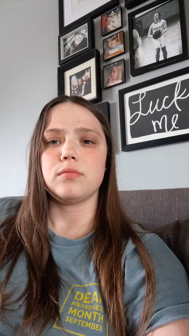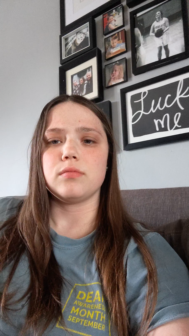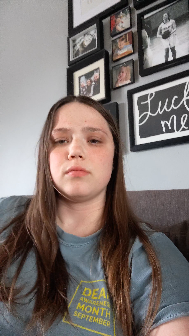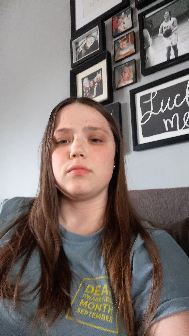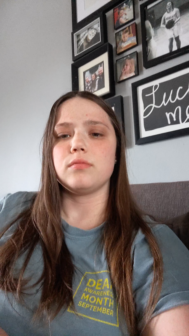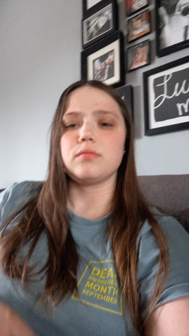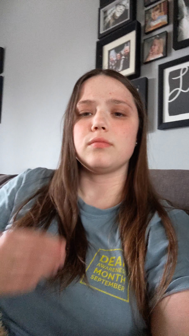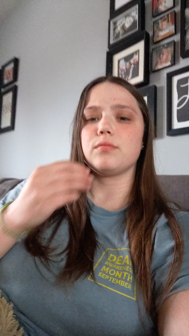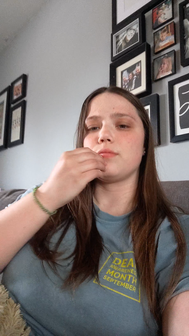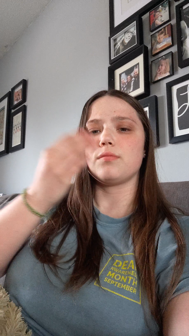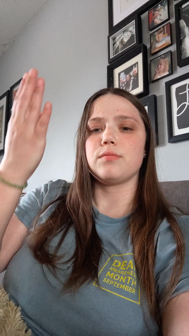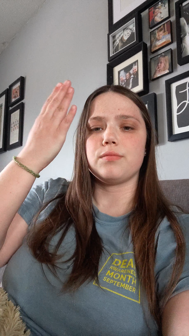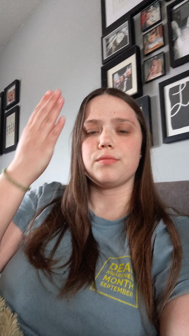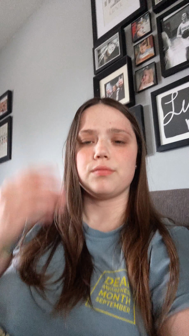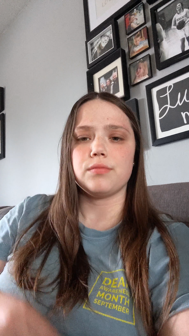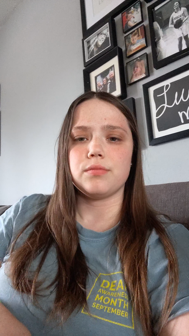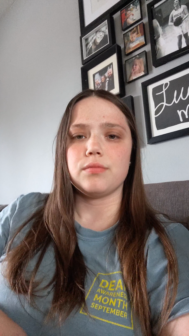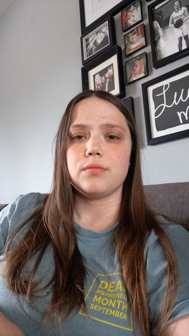breakfast